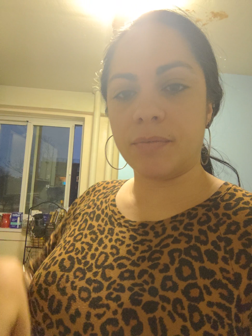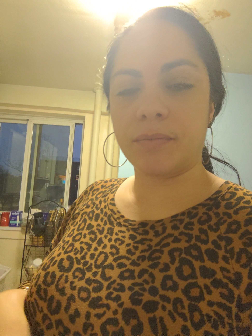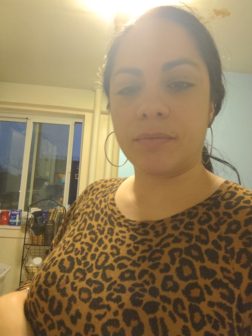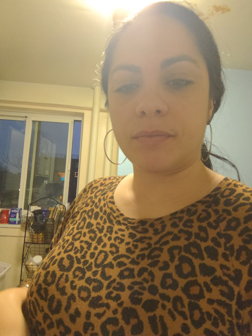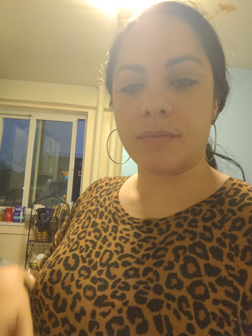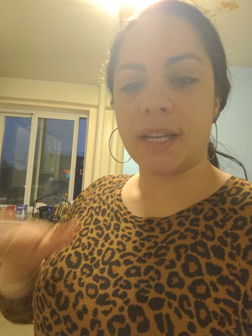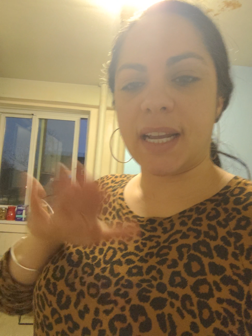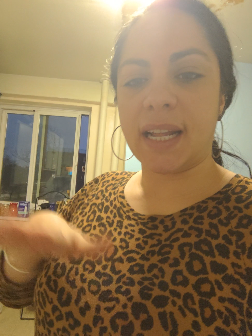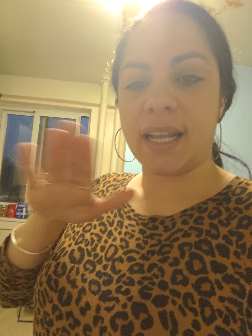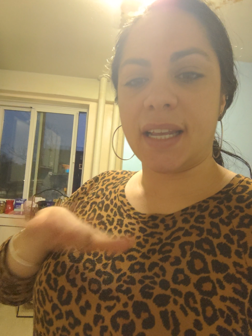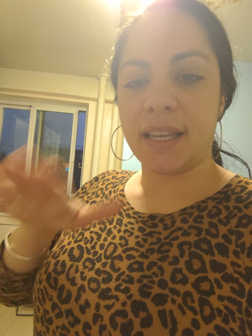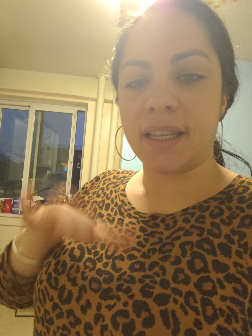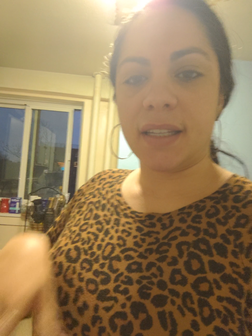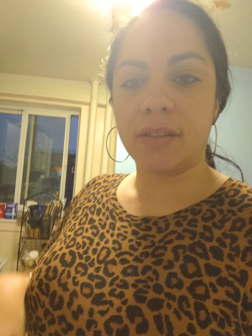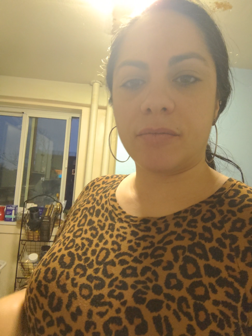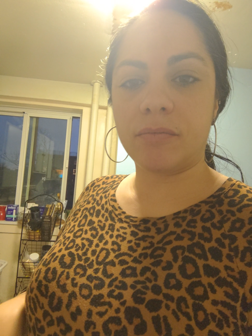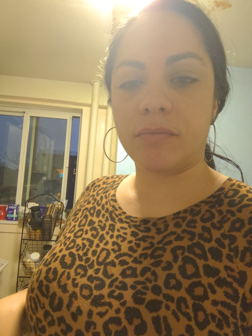clean